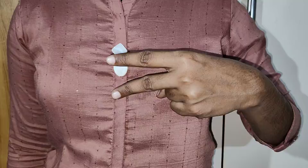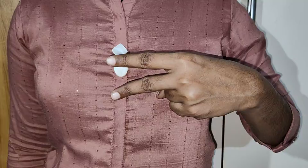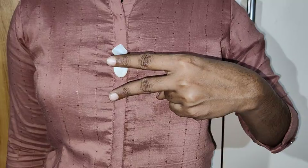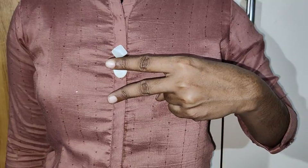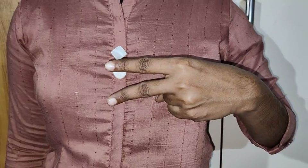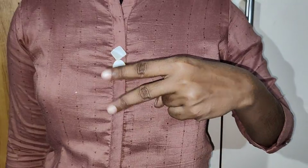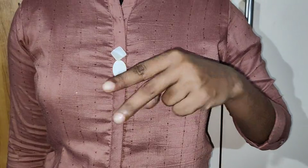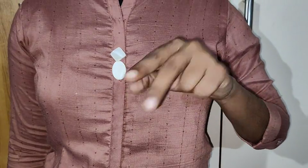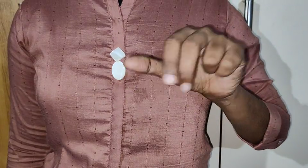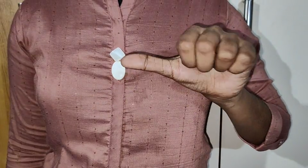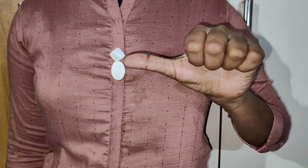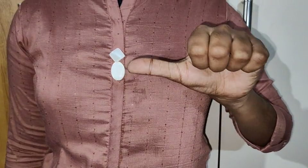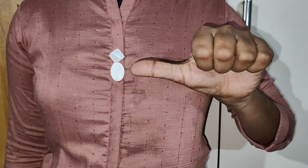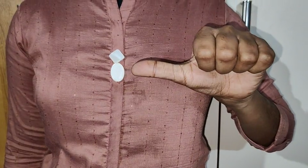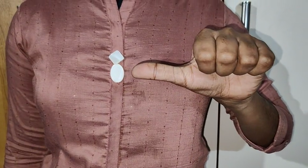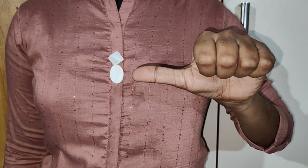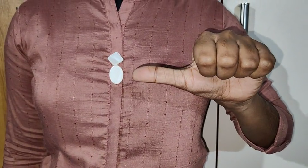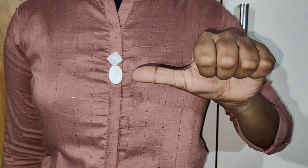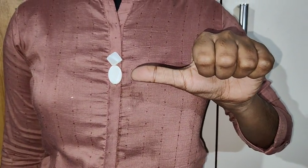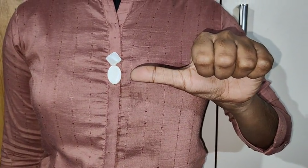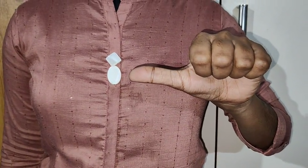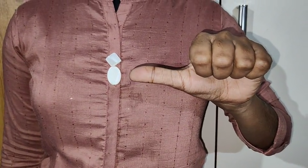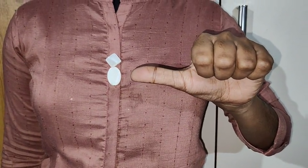ഐ